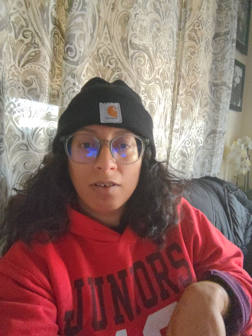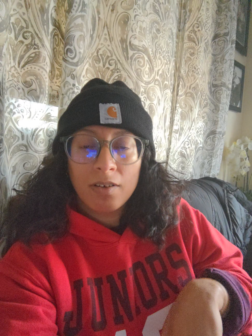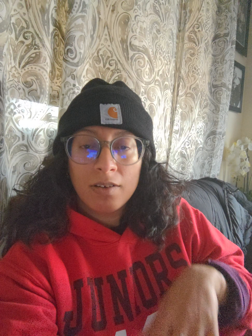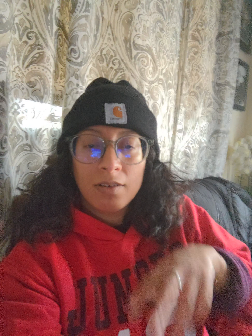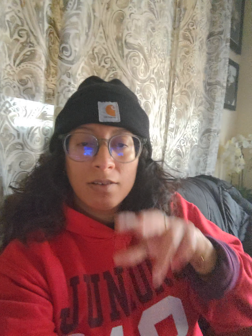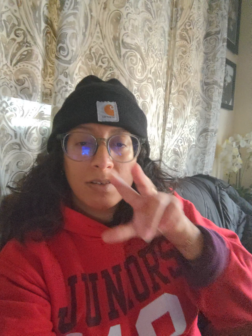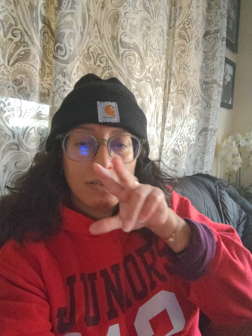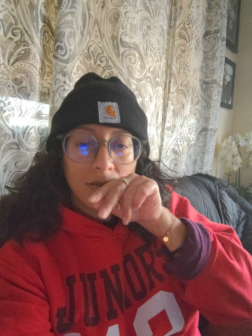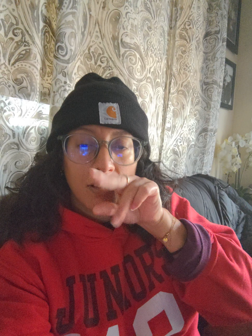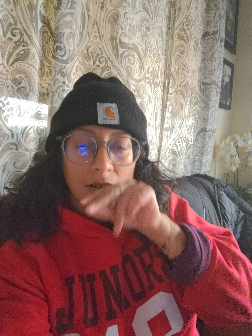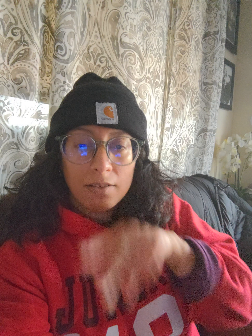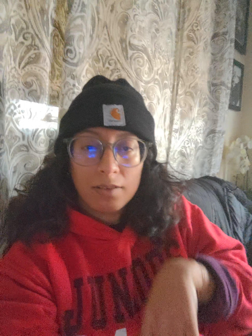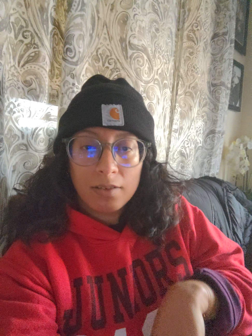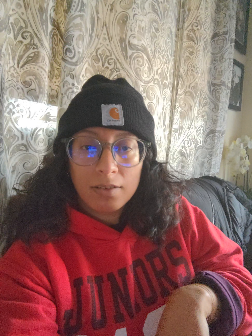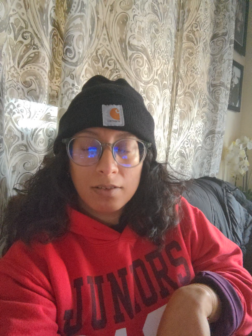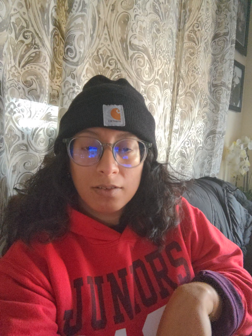duck